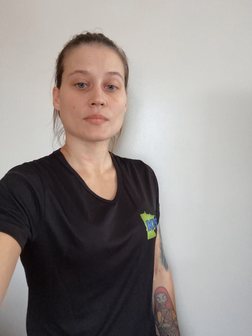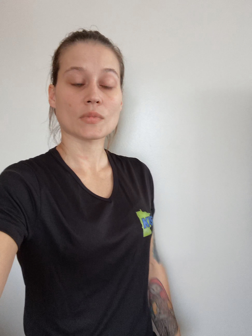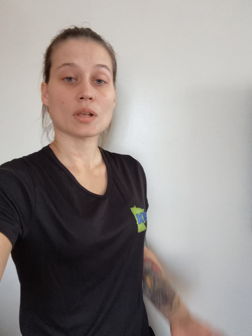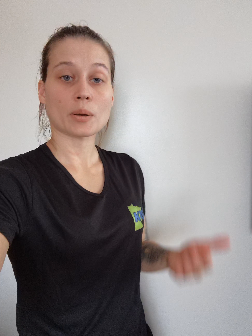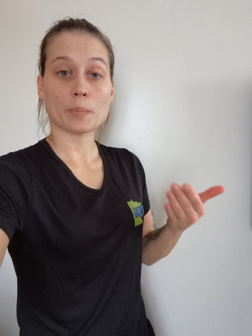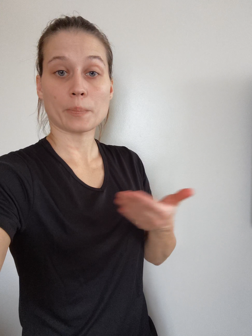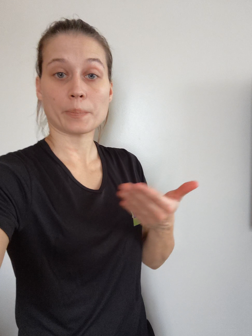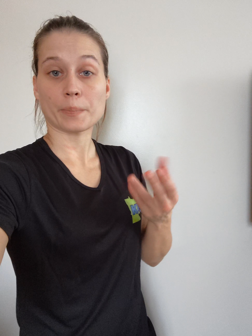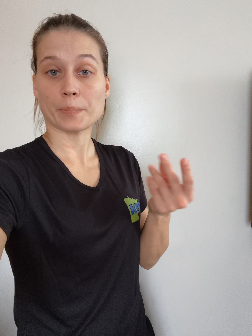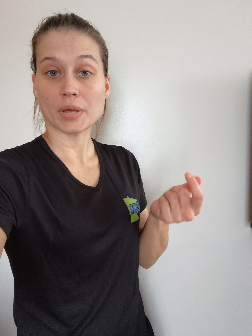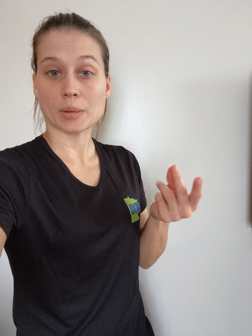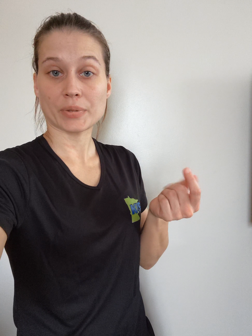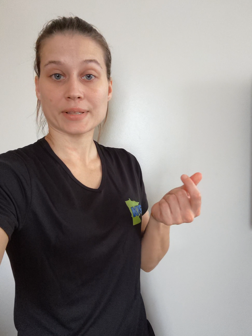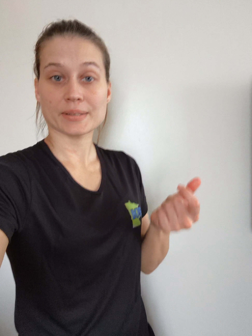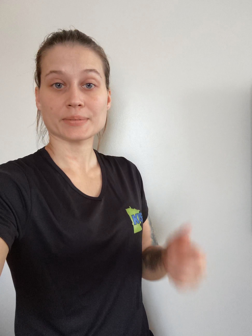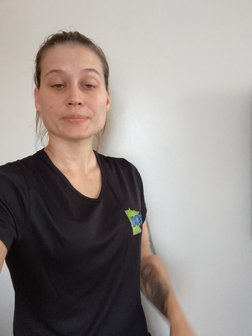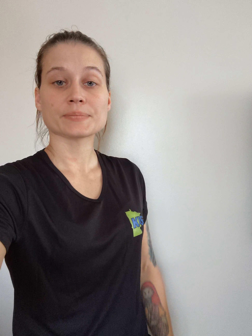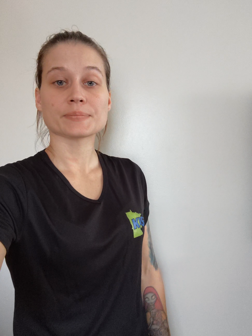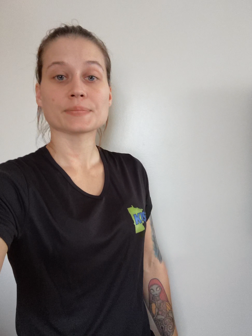puppy